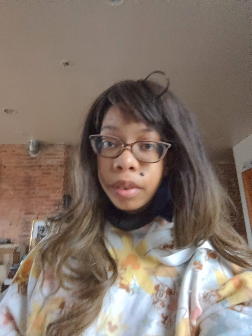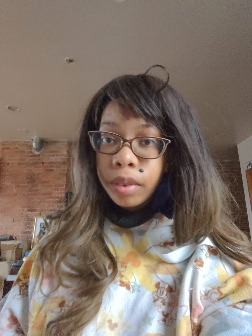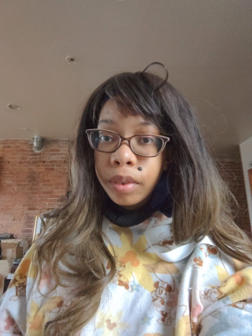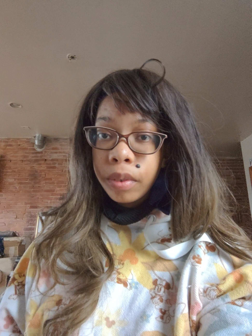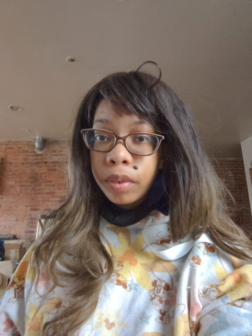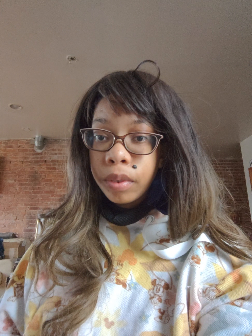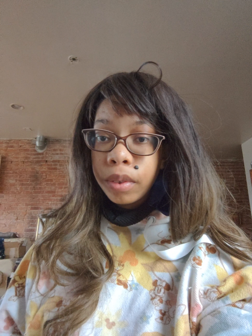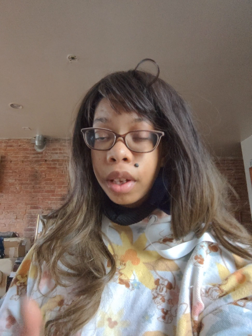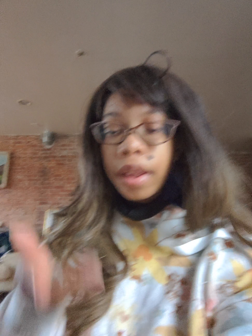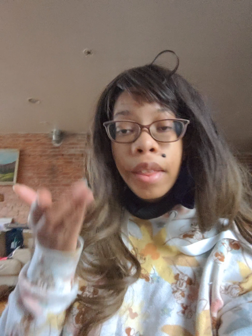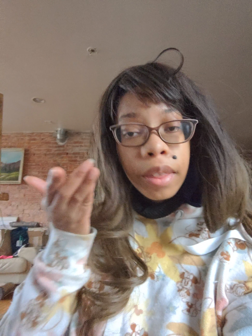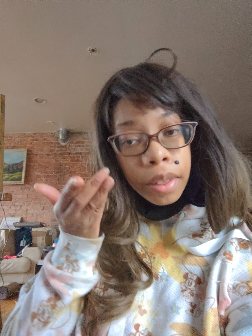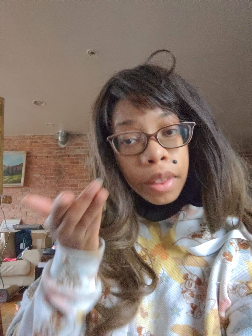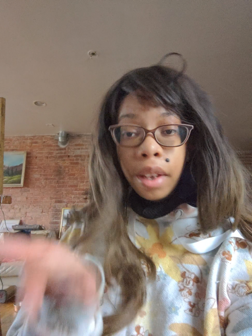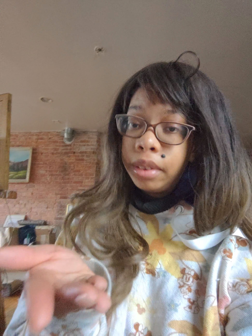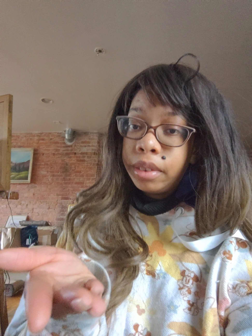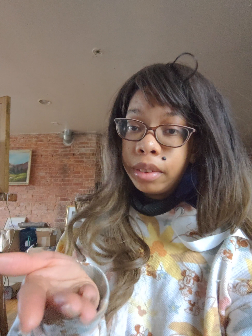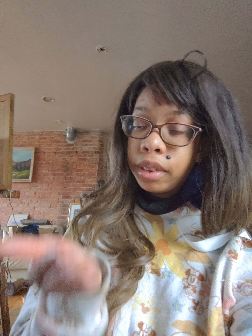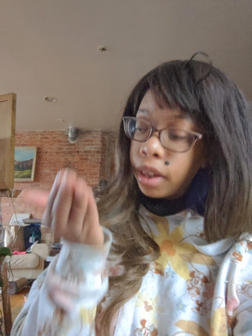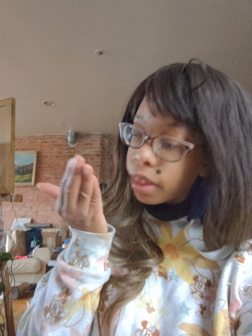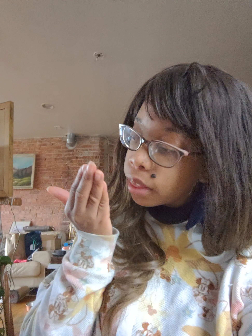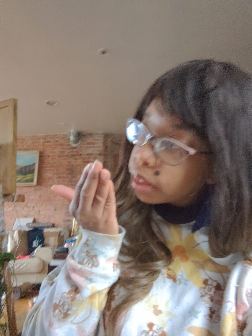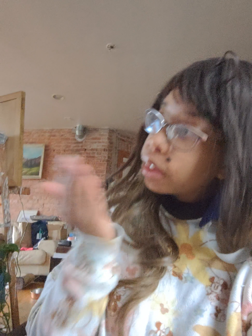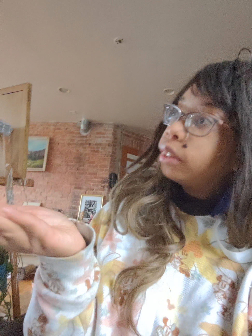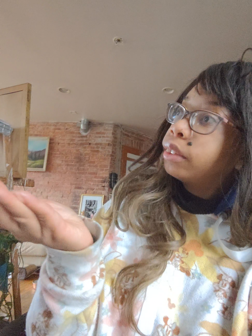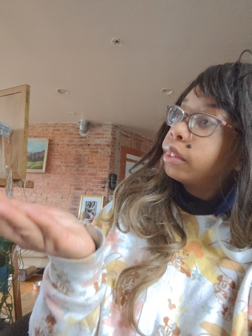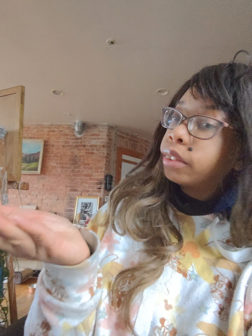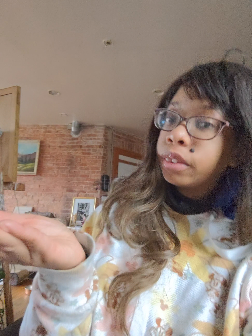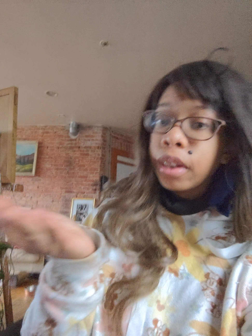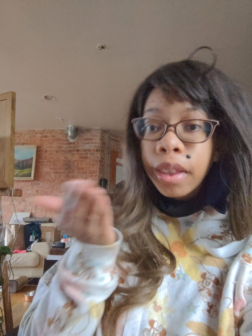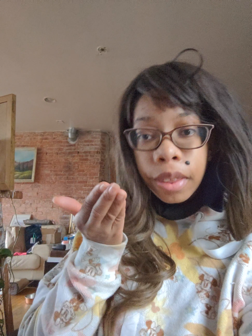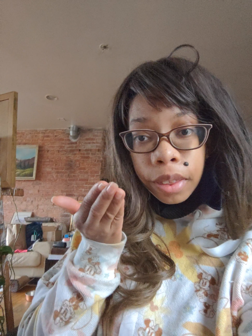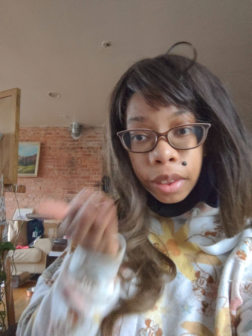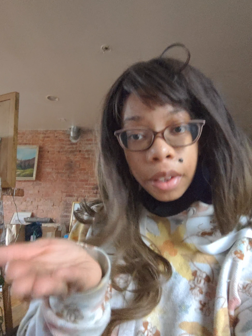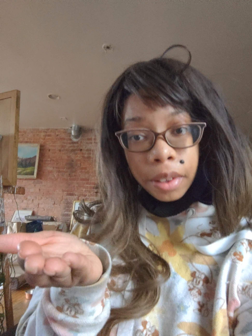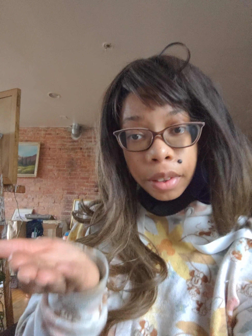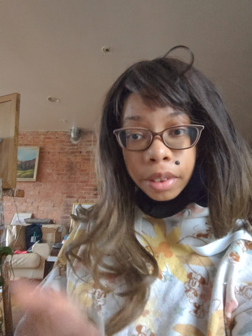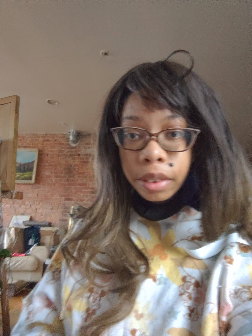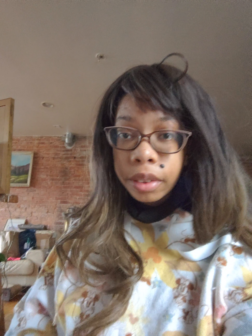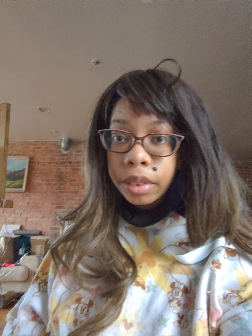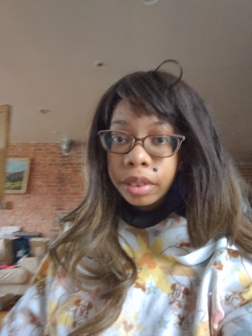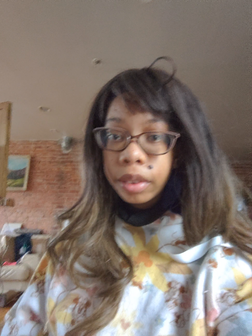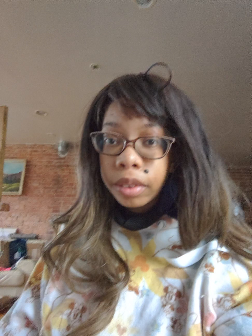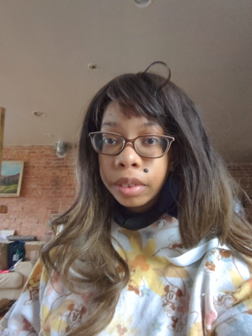there